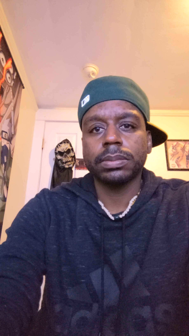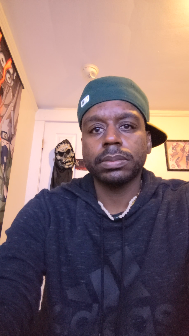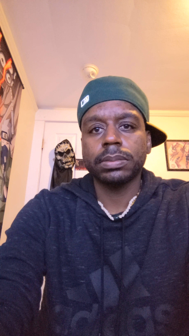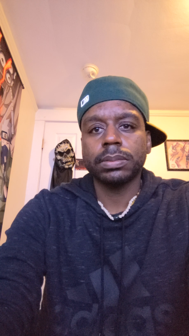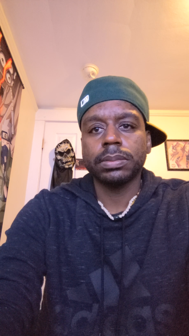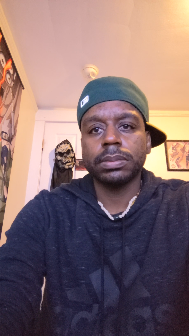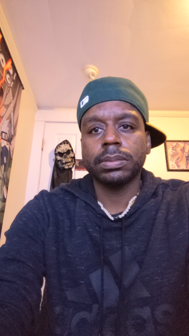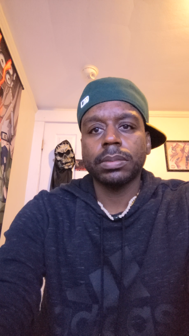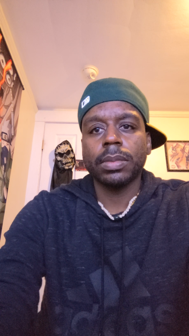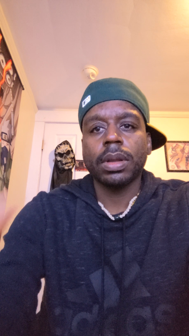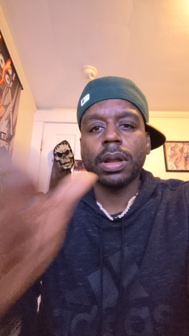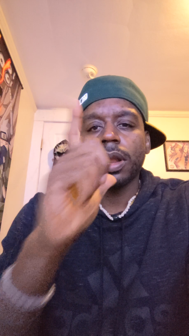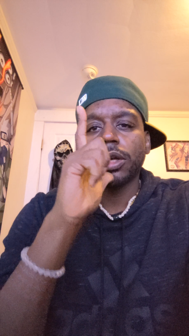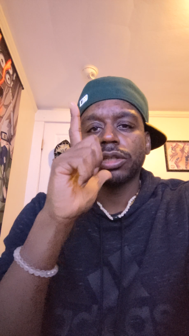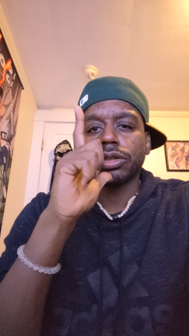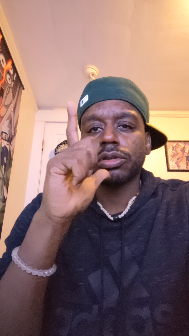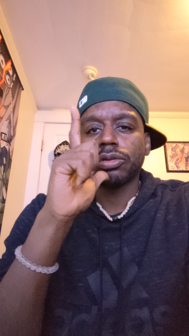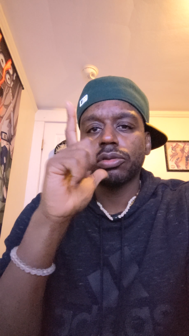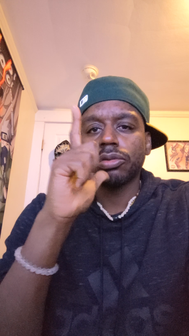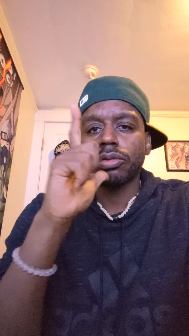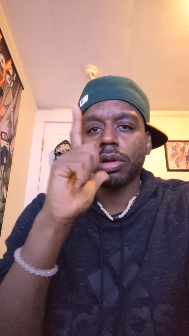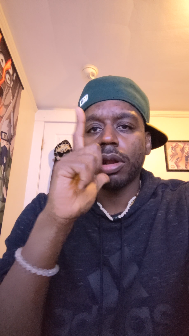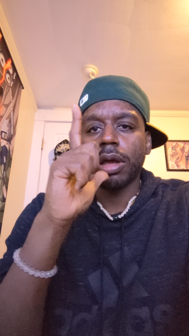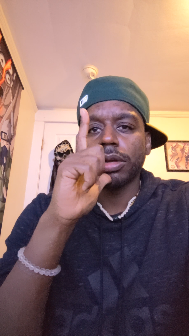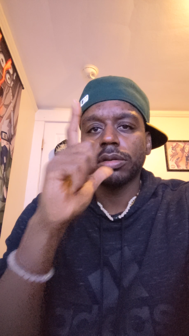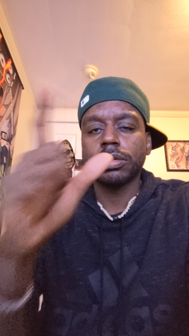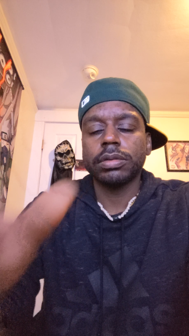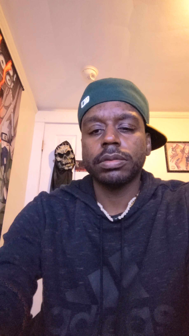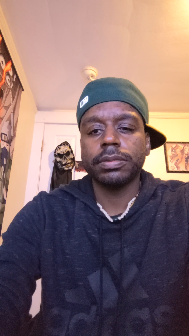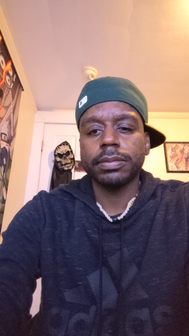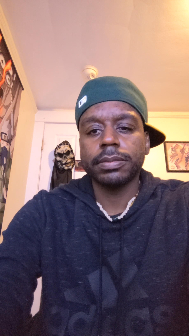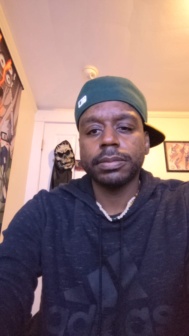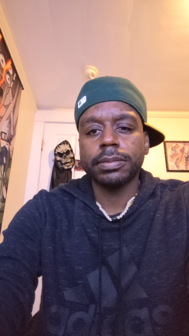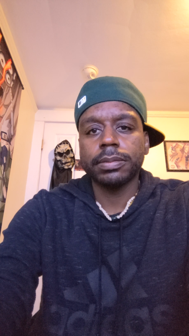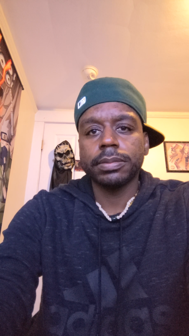lunch